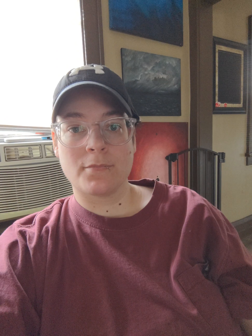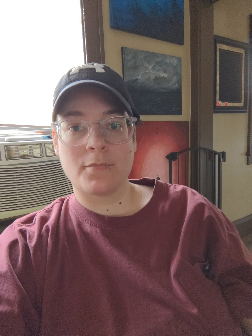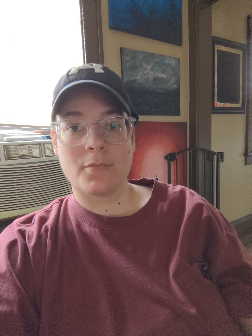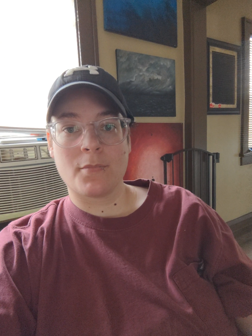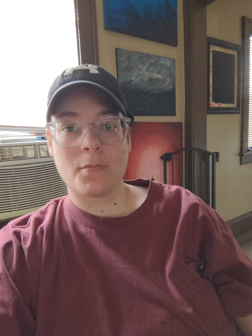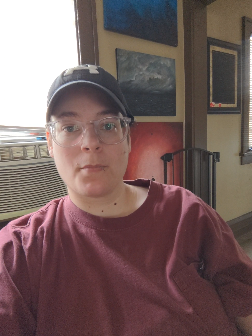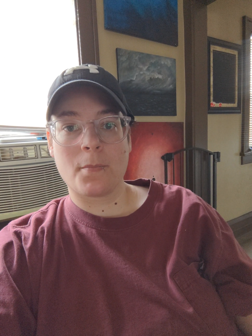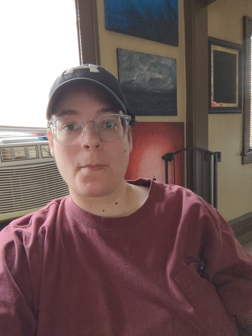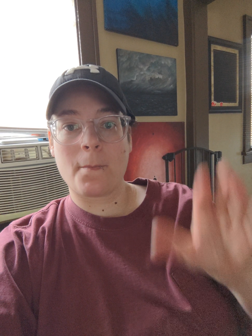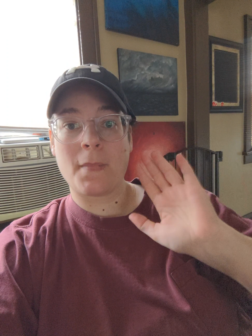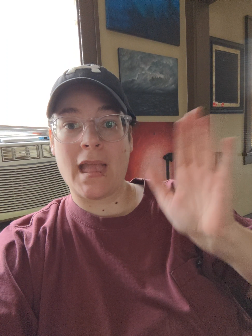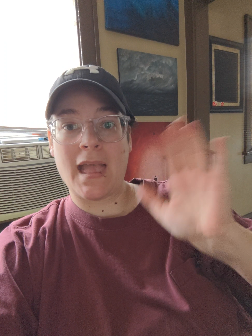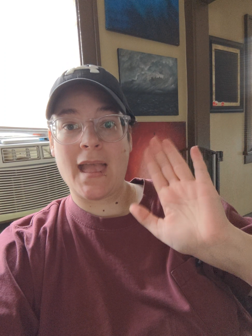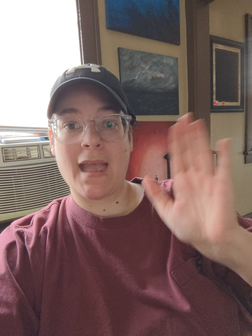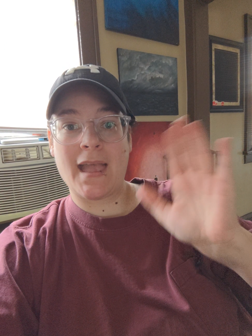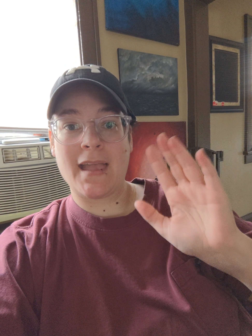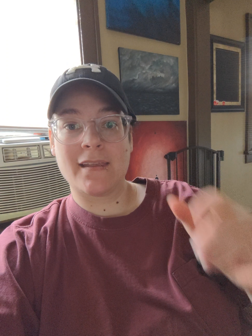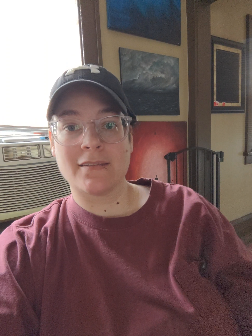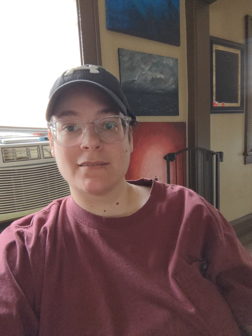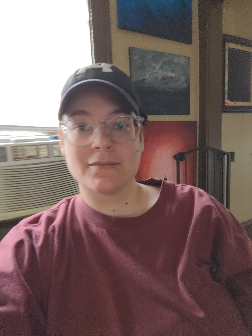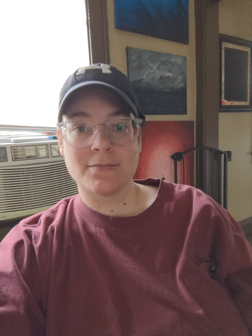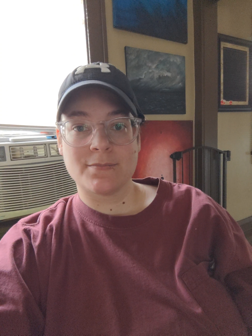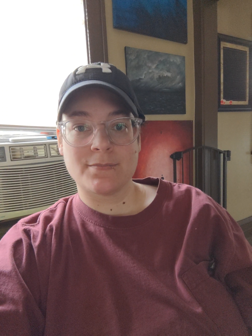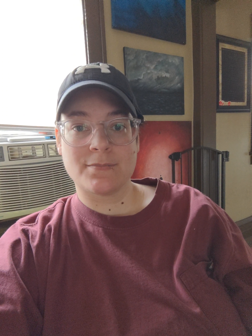bye